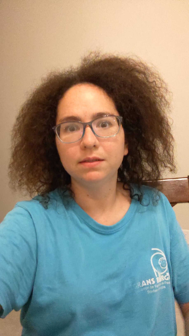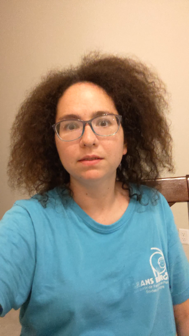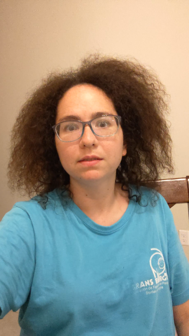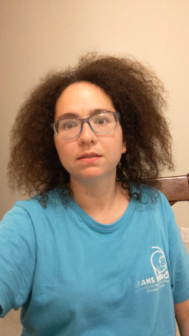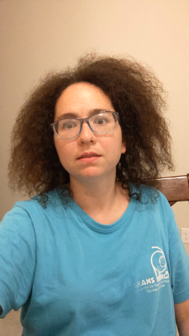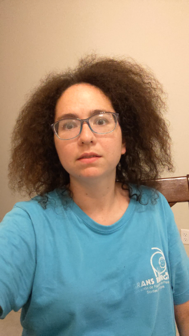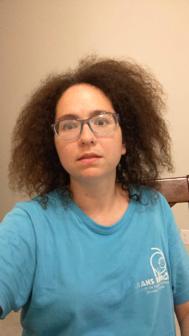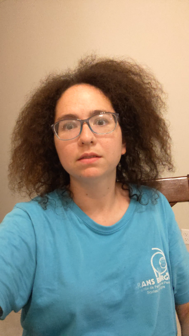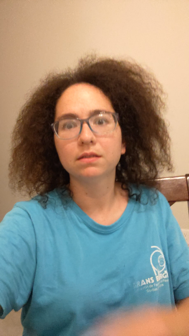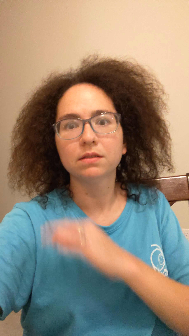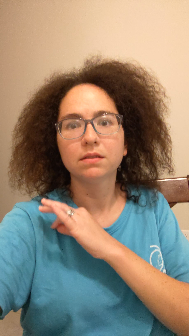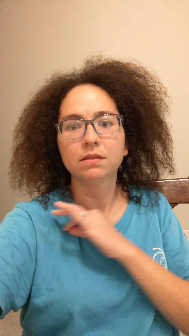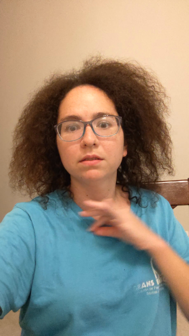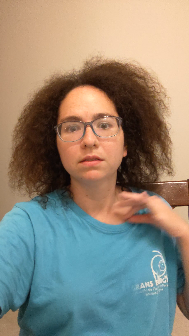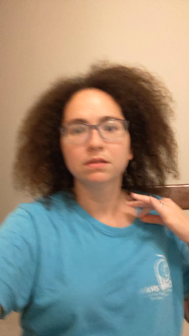beads